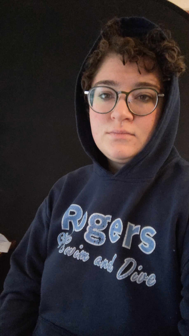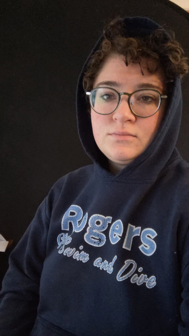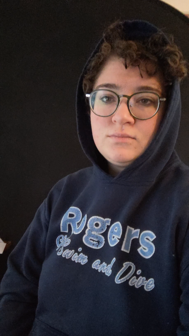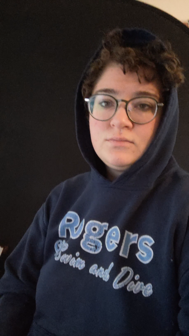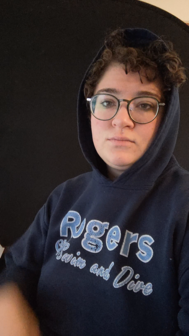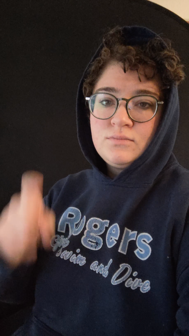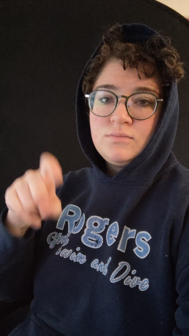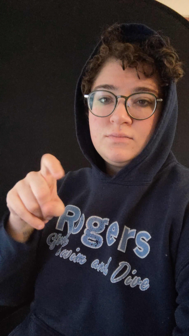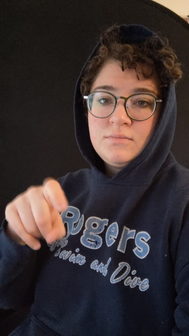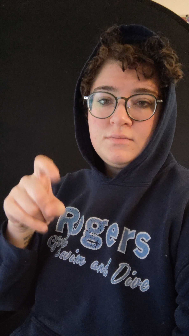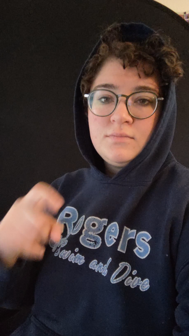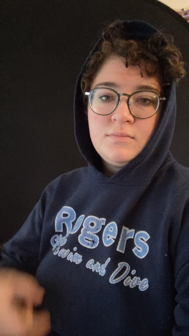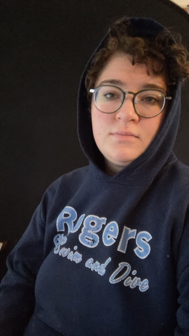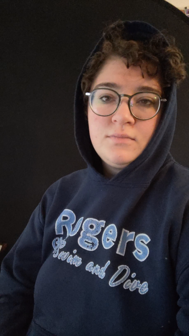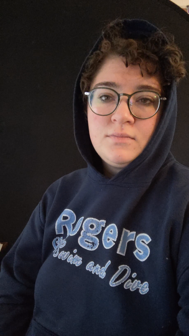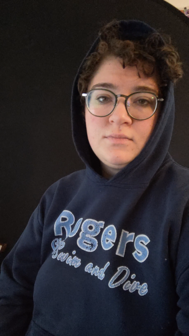should